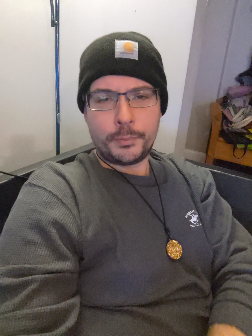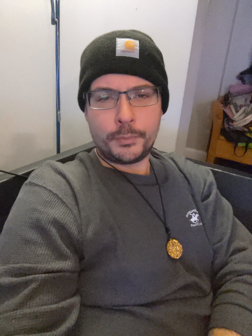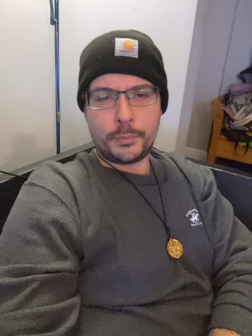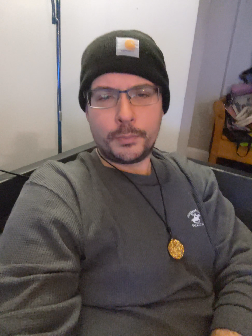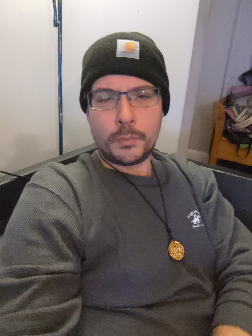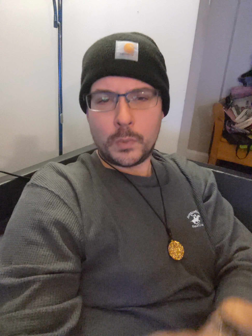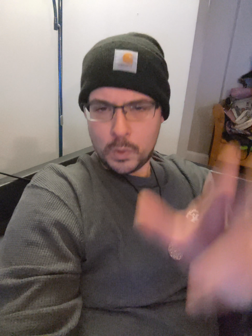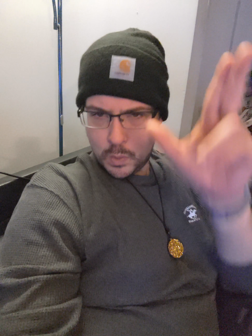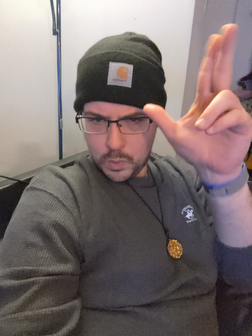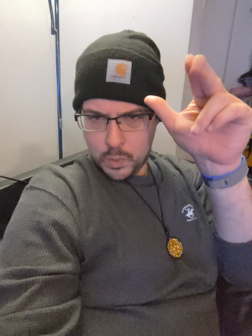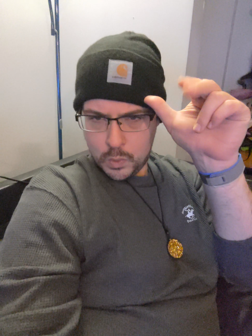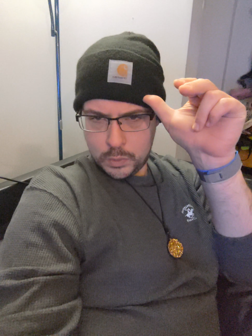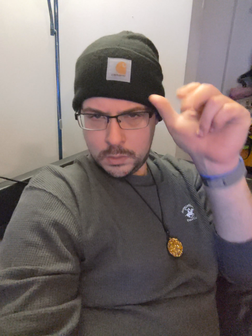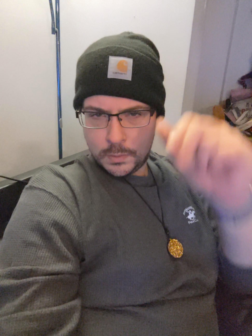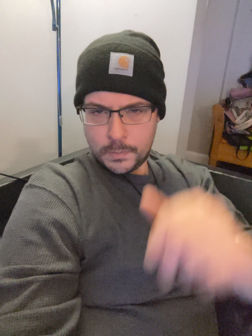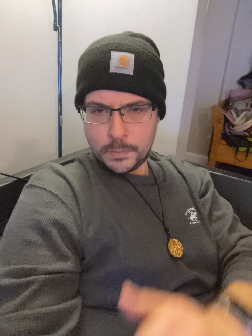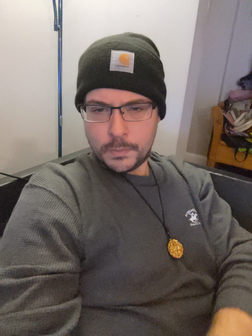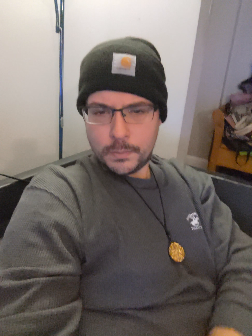horse